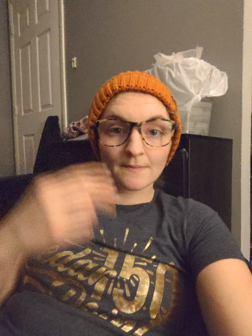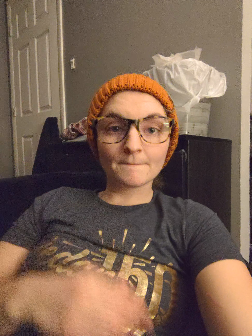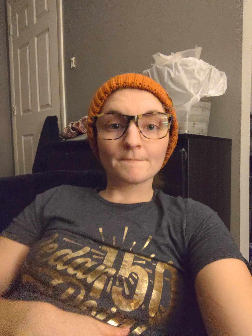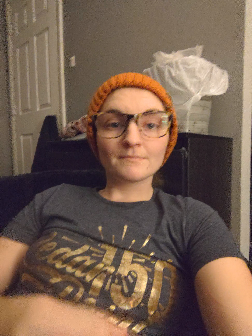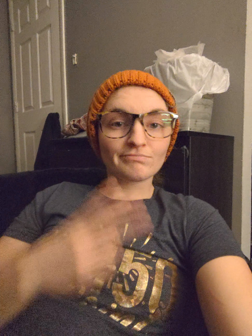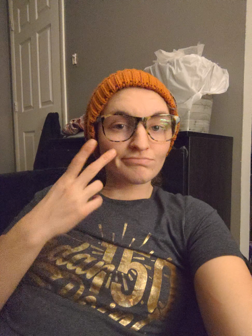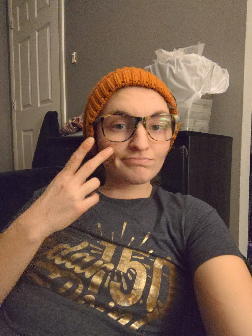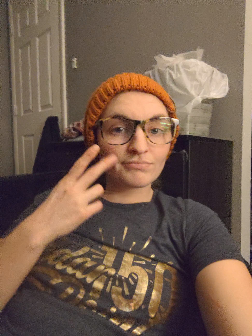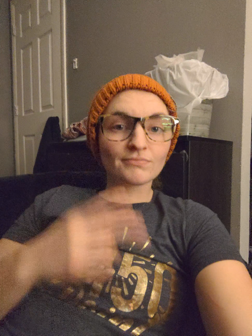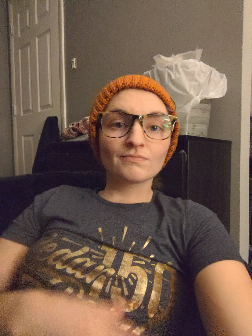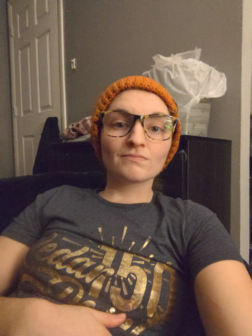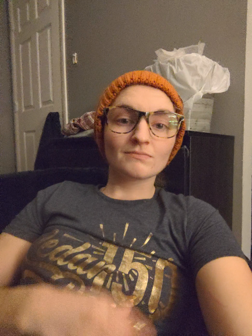see